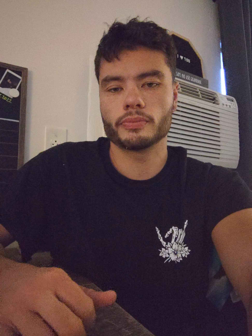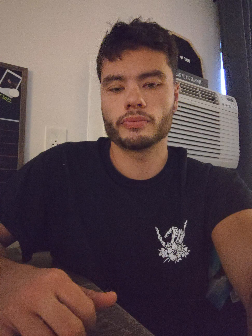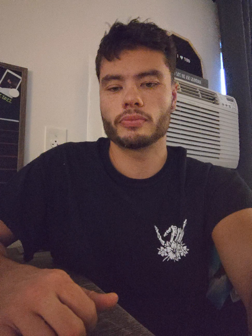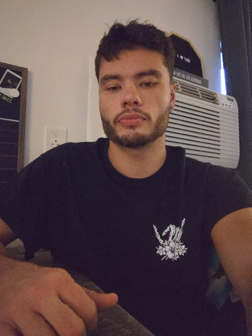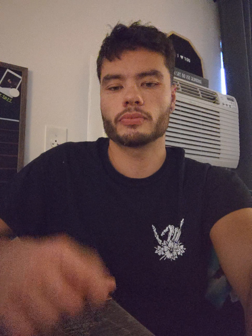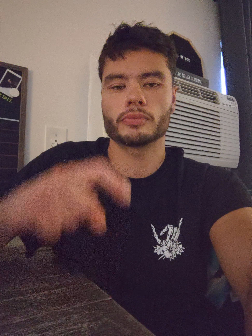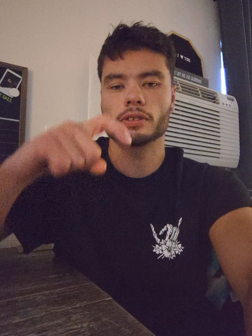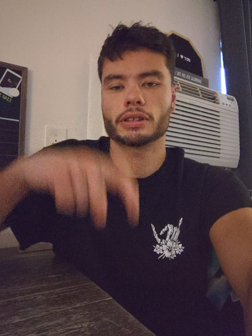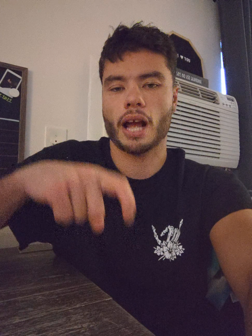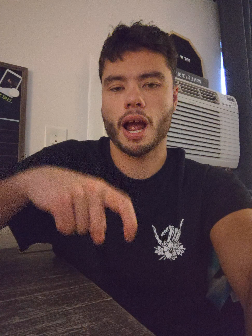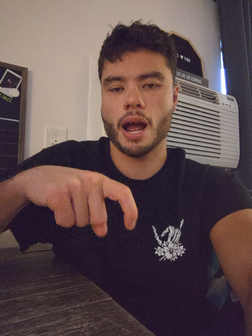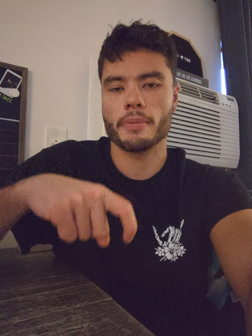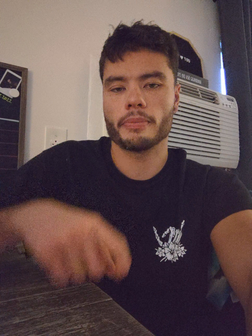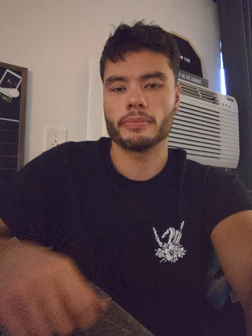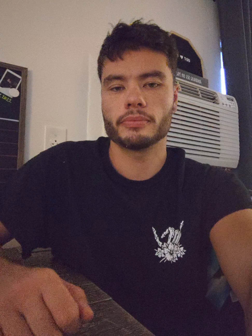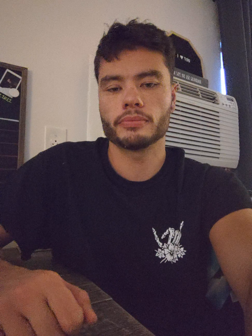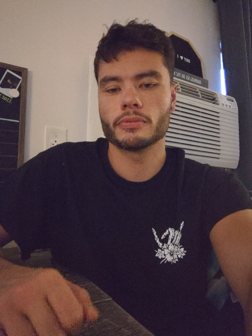time